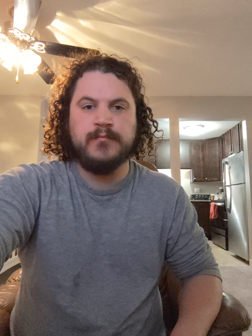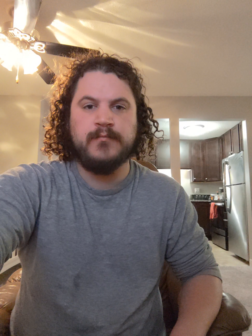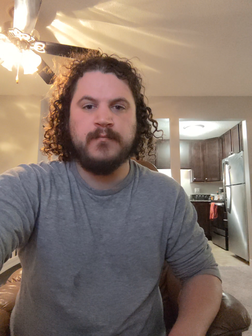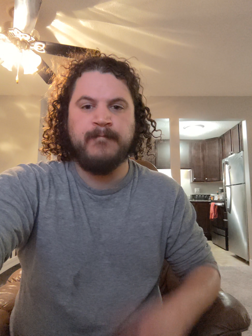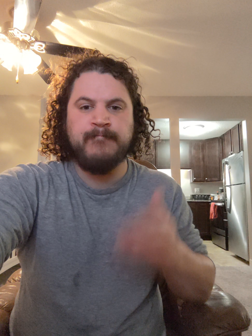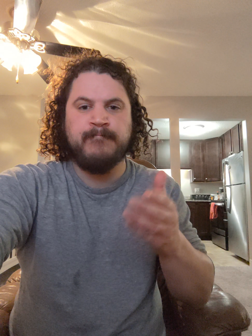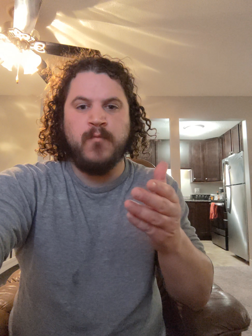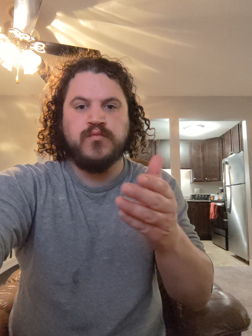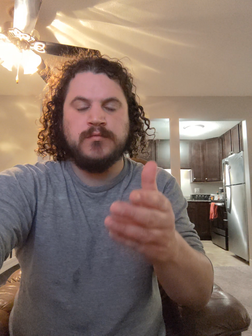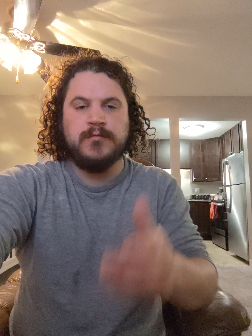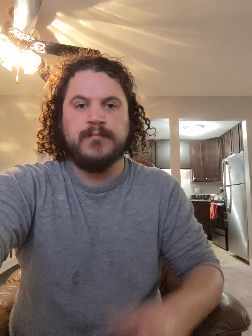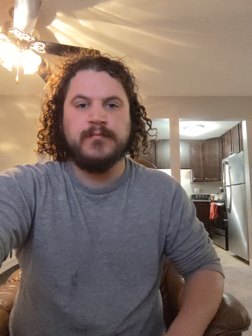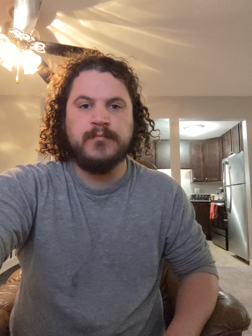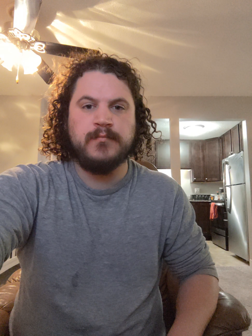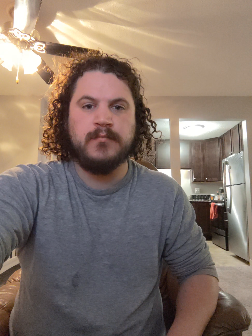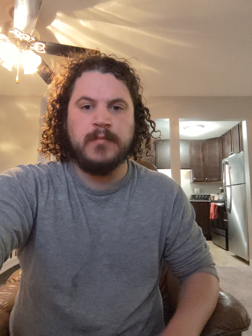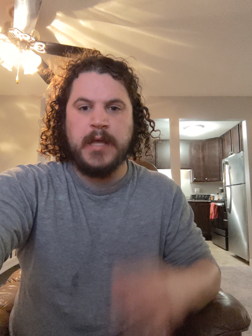boat